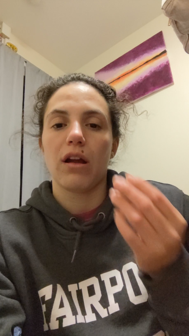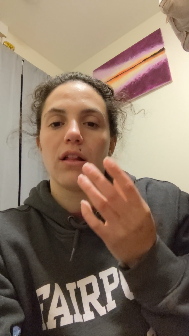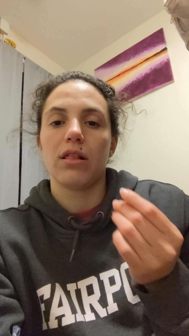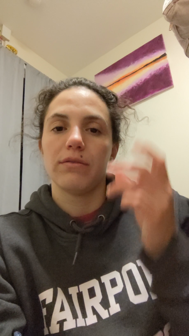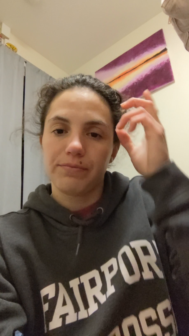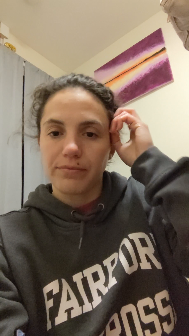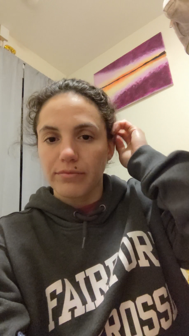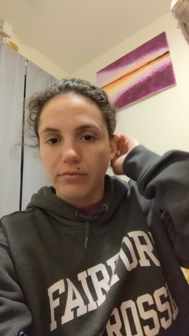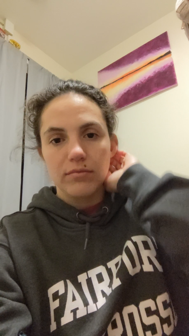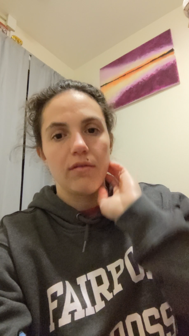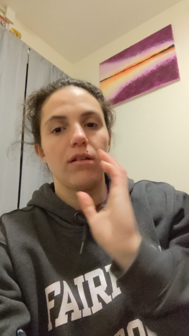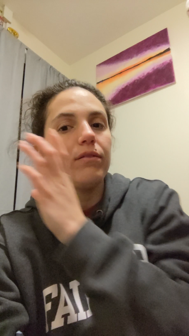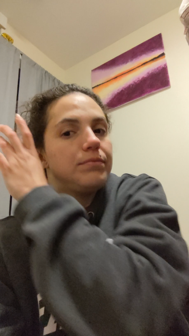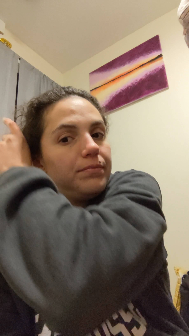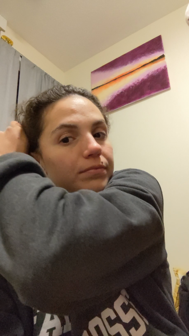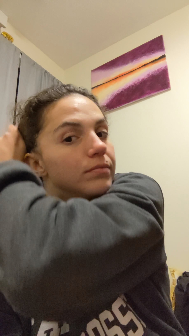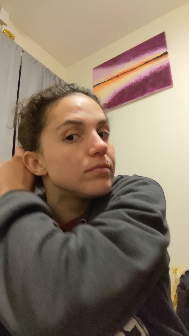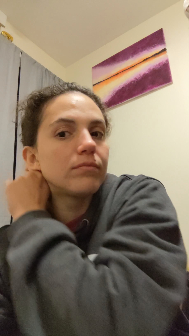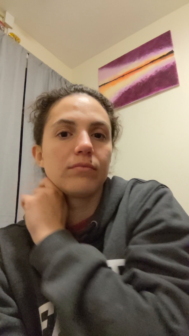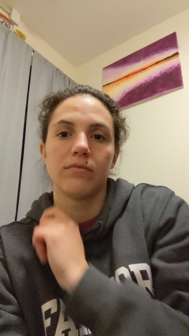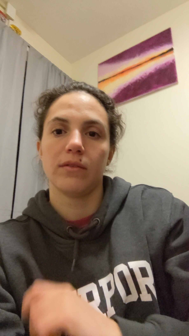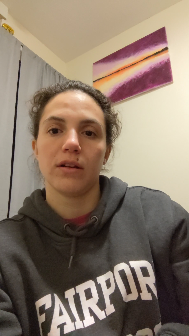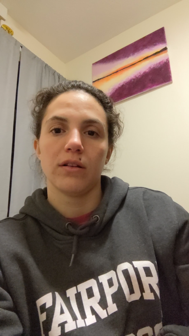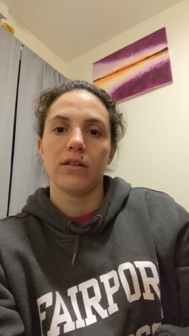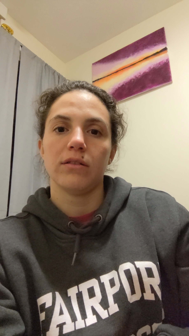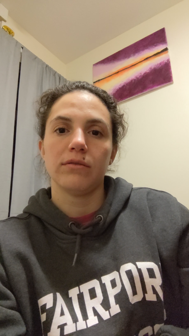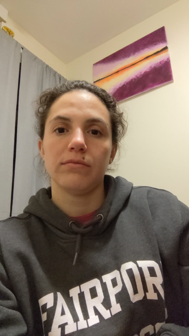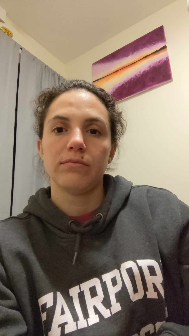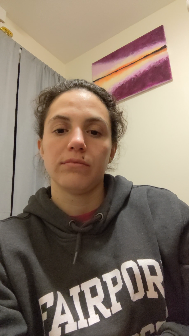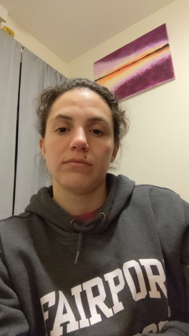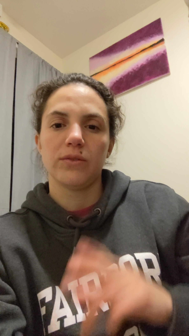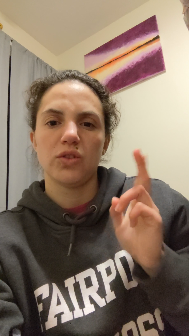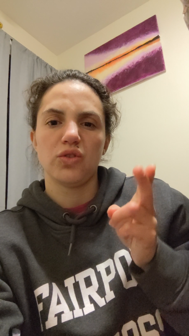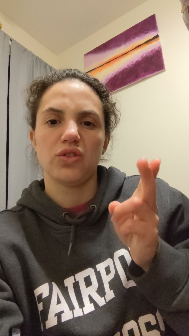hurry